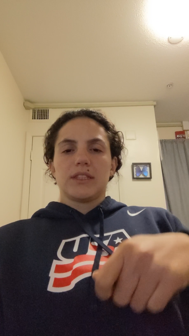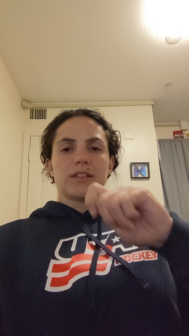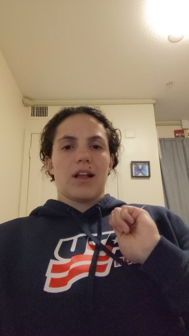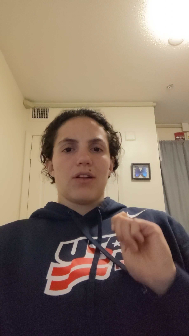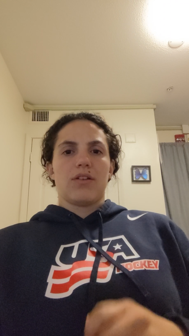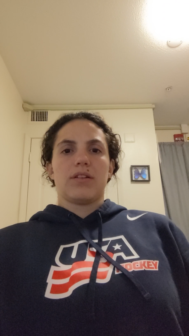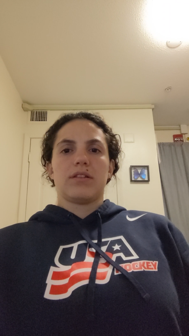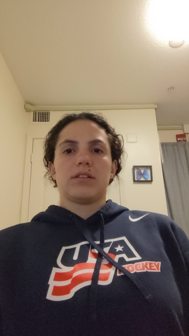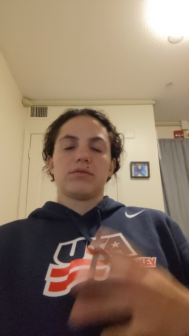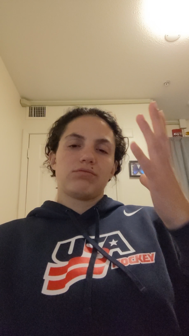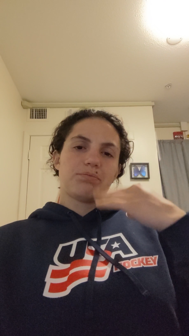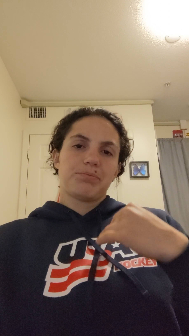asleep